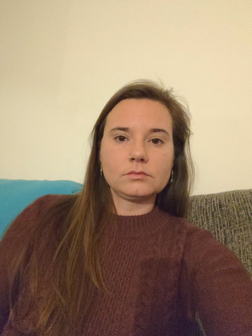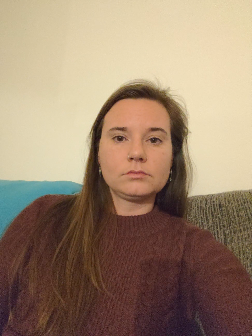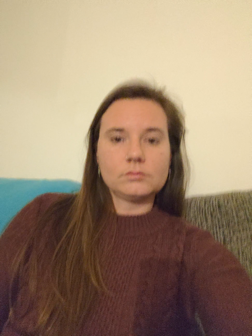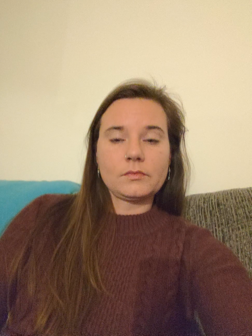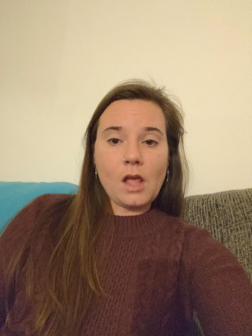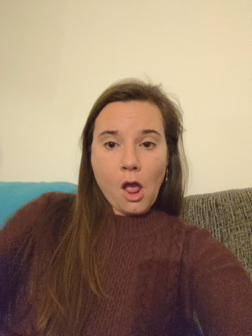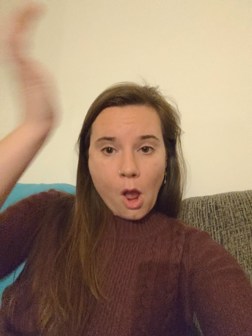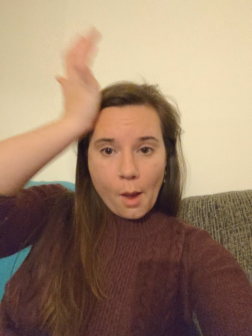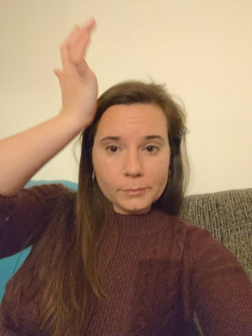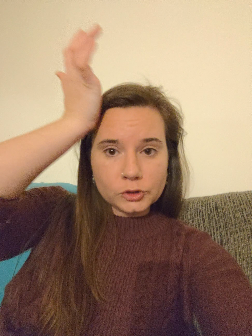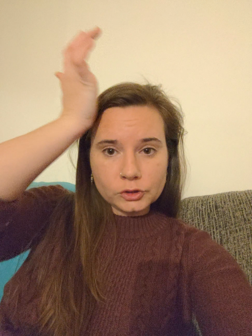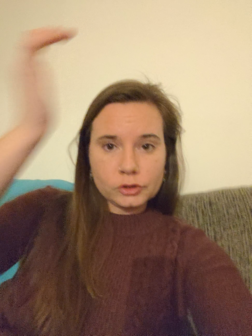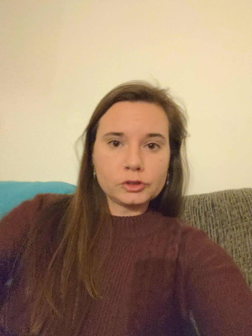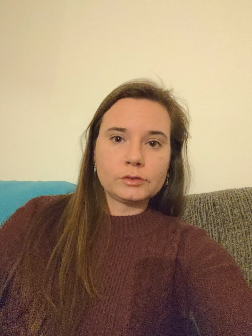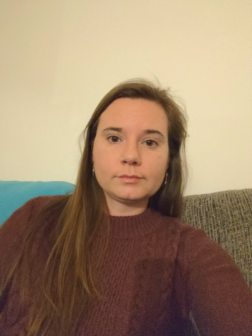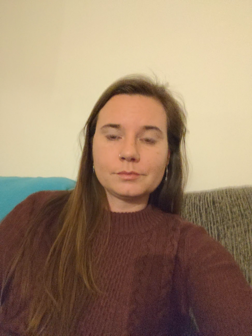garbage